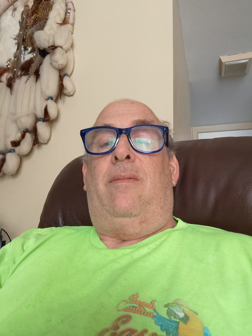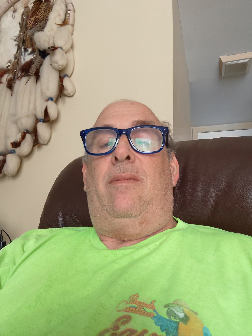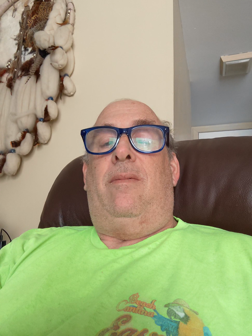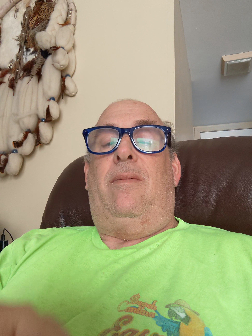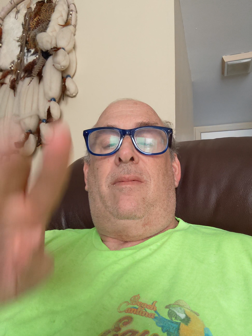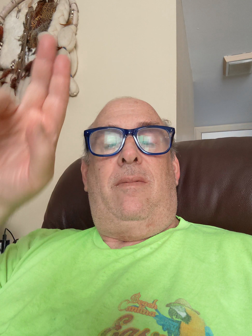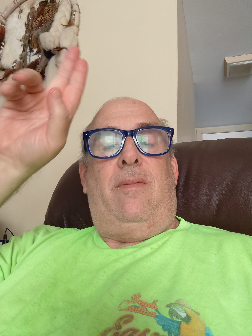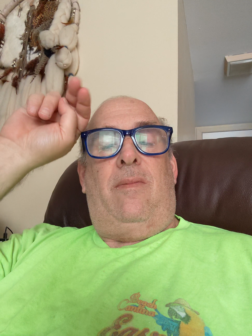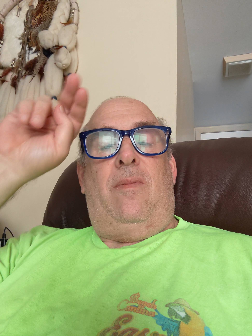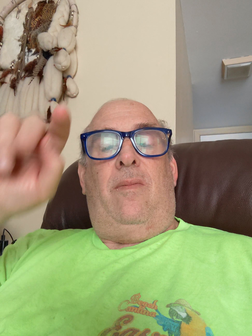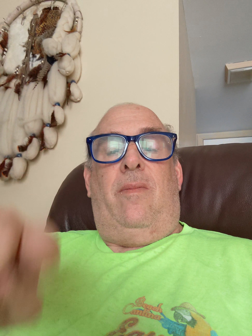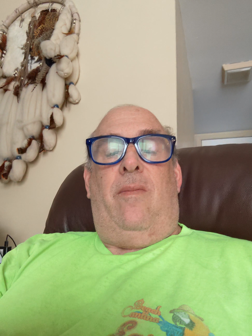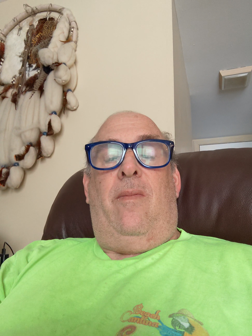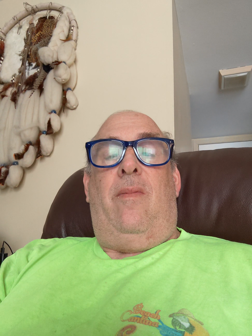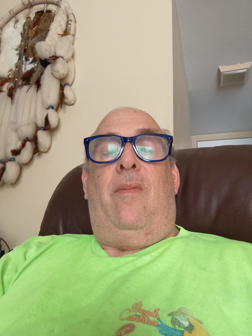horse